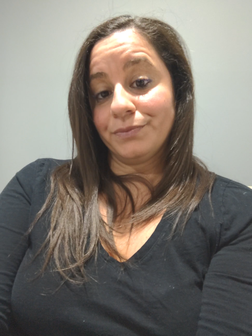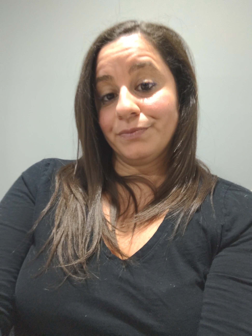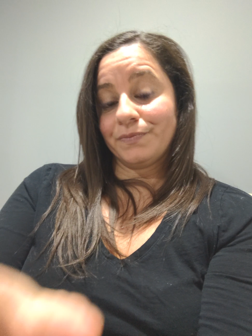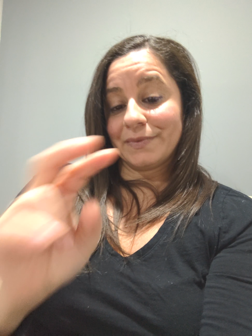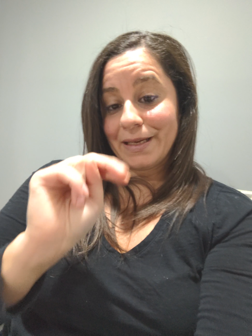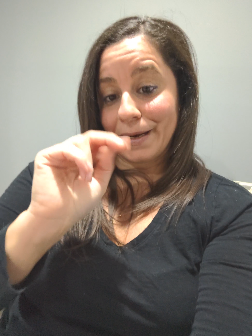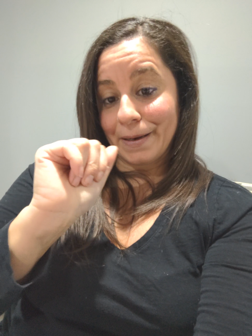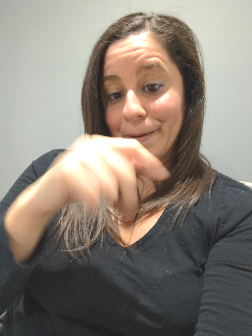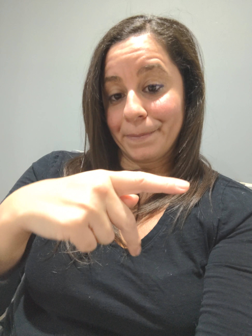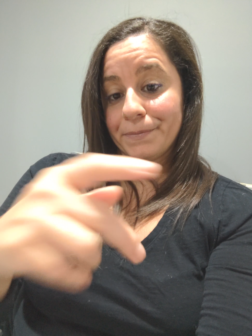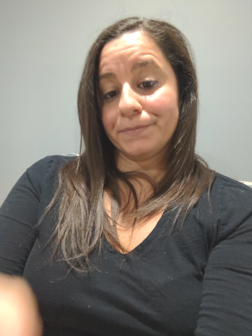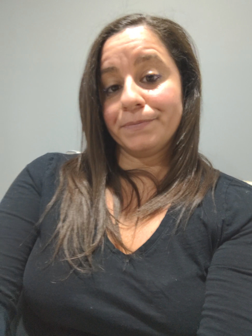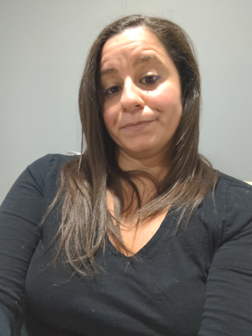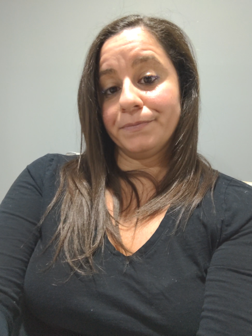nap